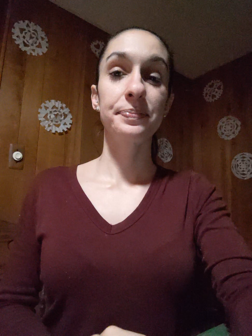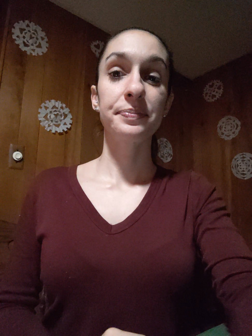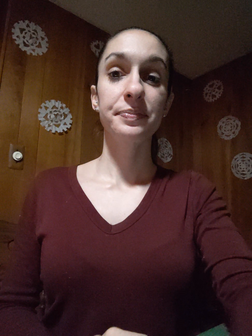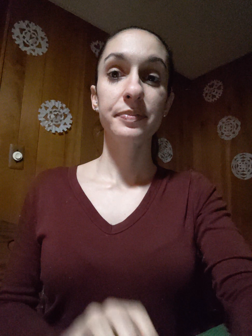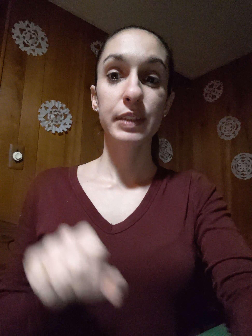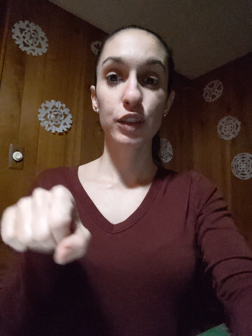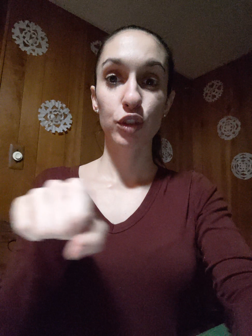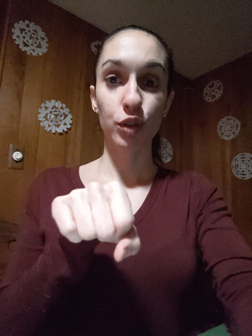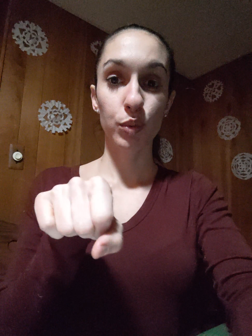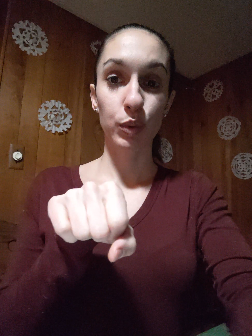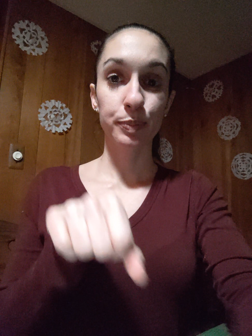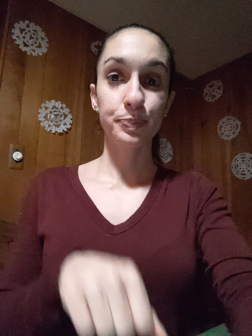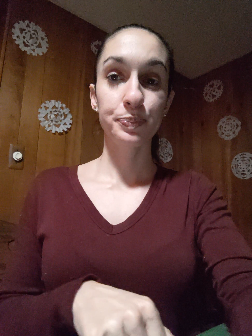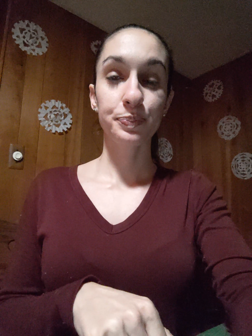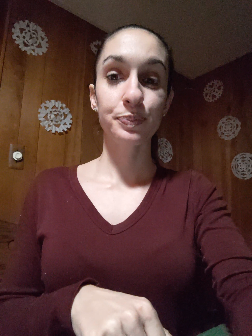shoe